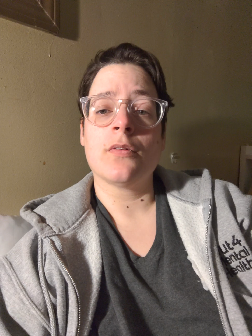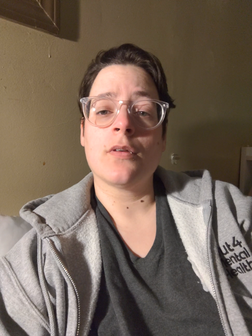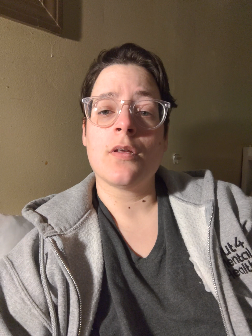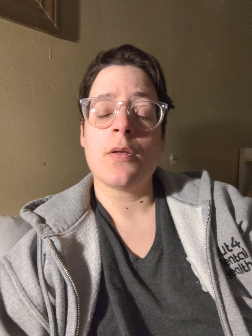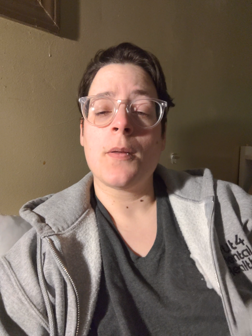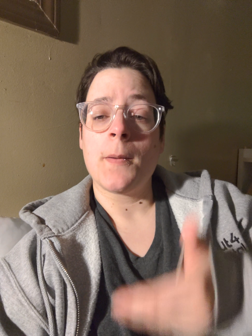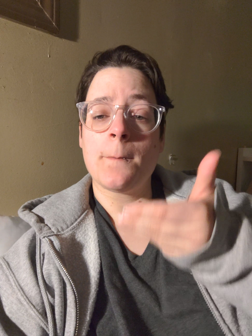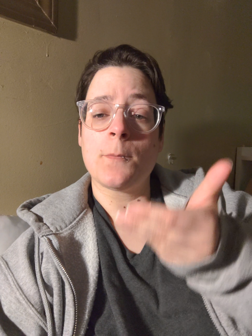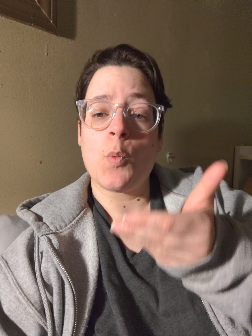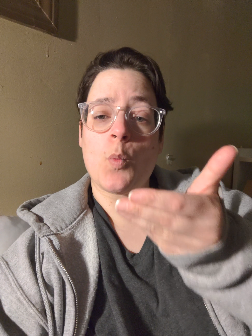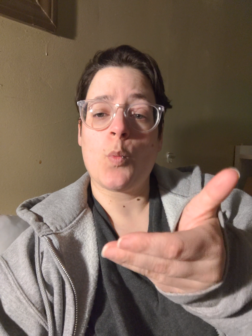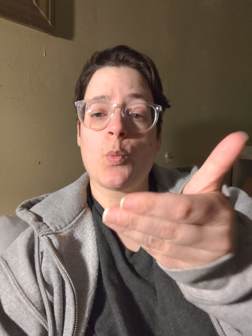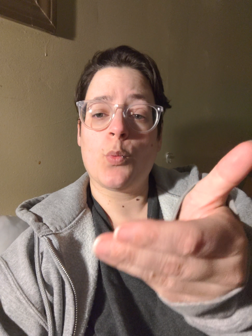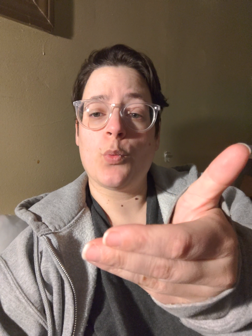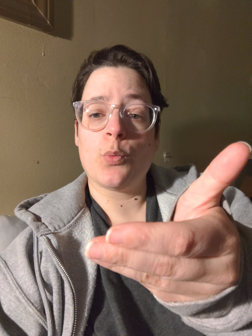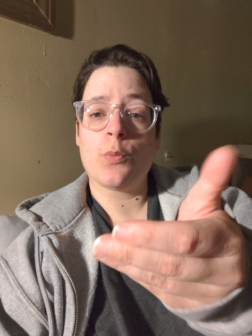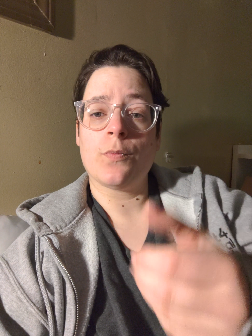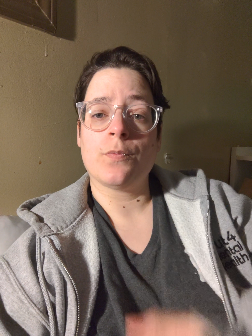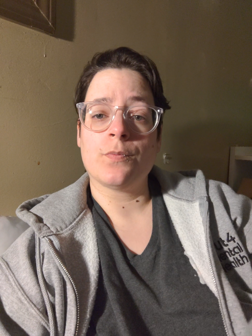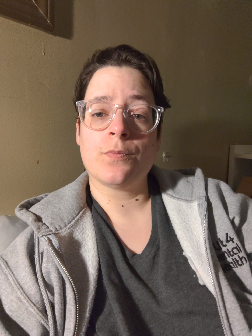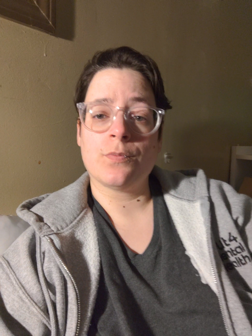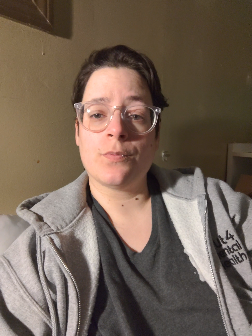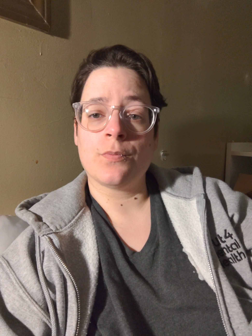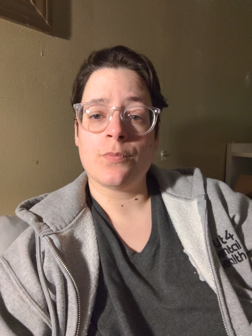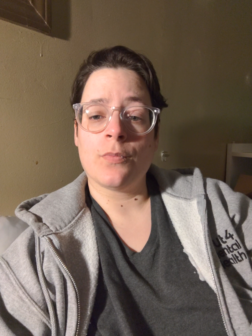boat